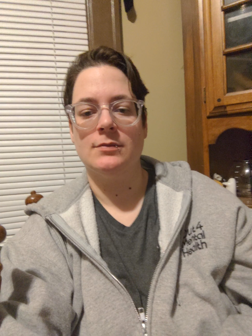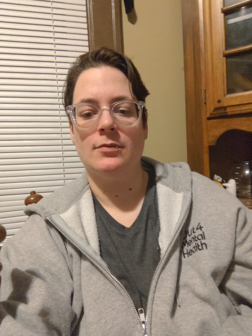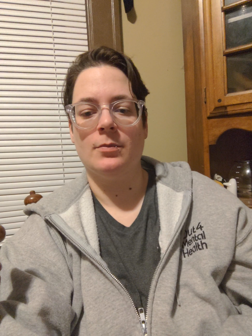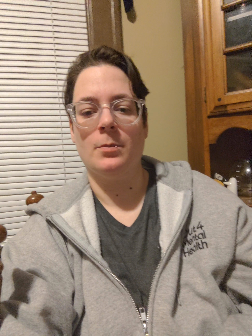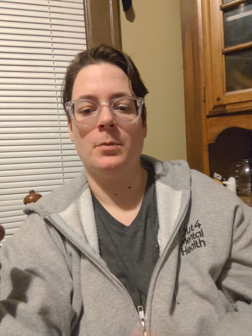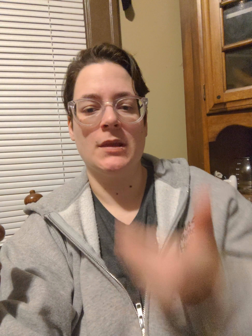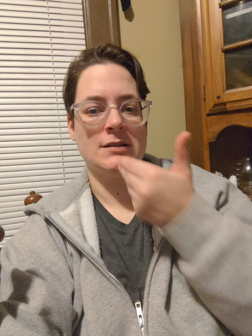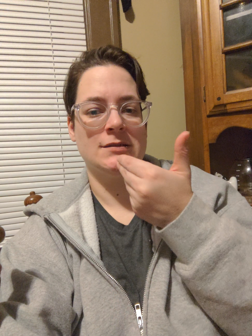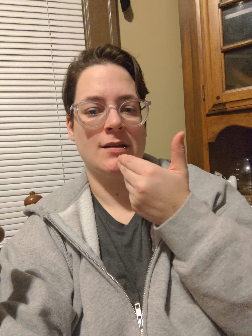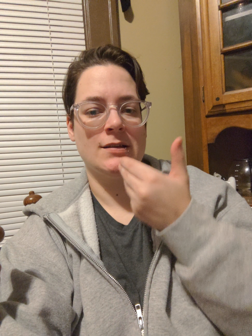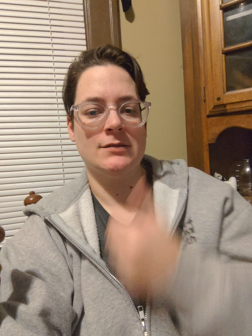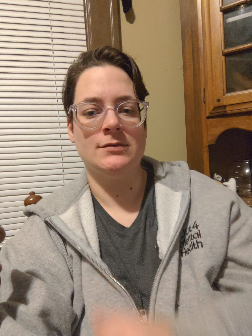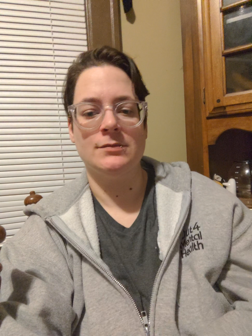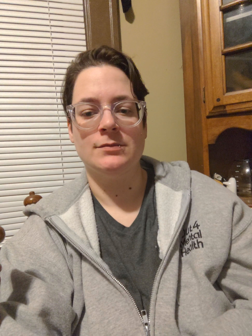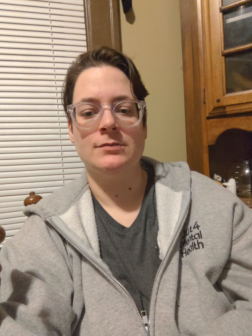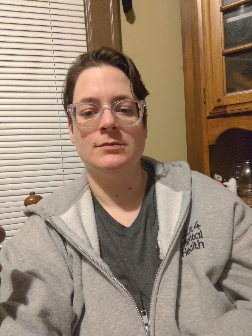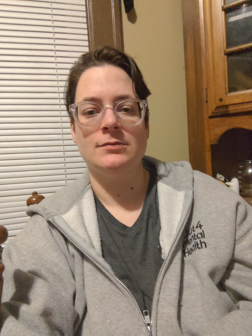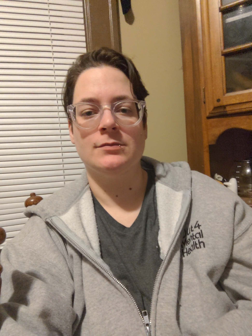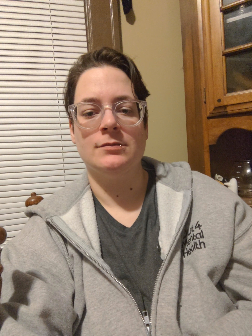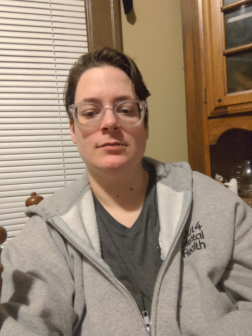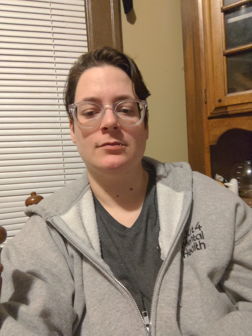pizza